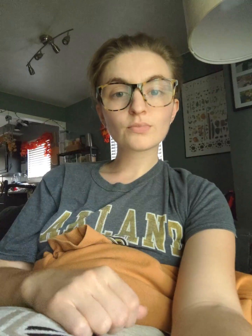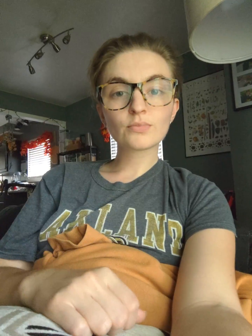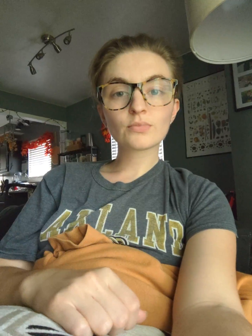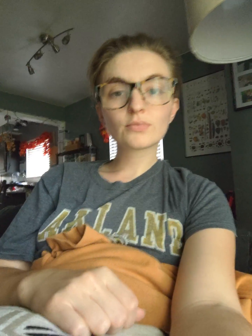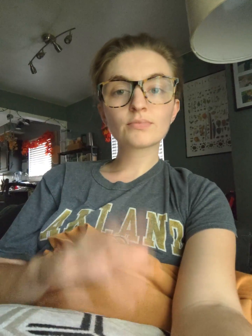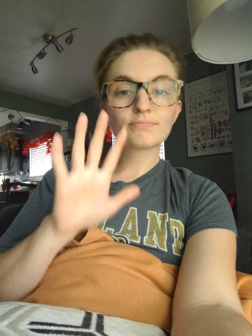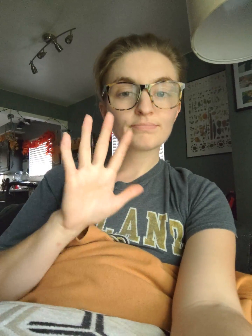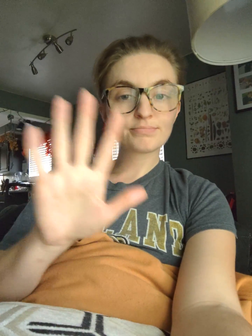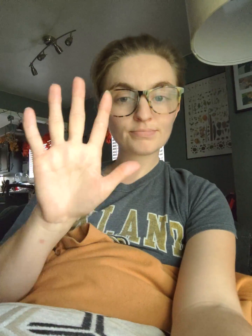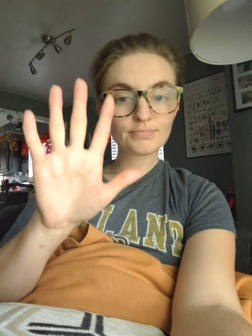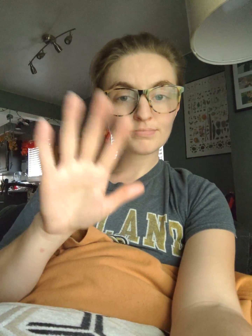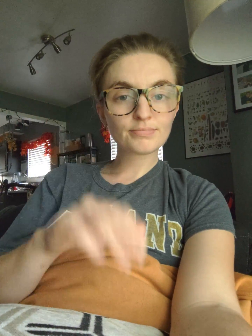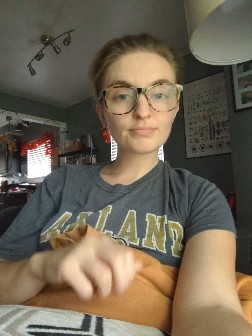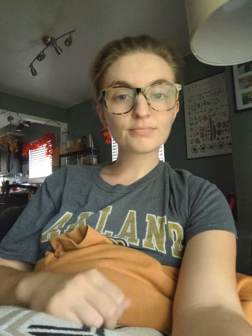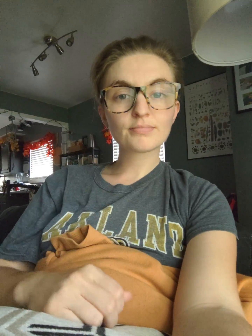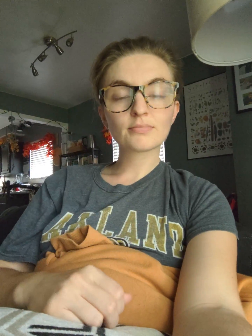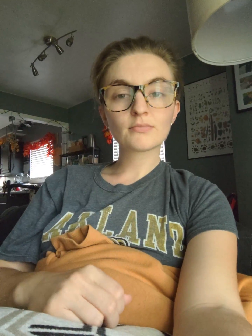give me five